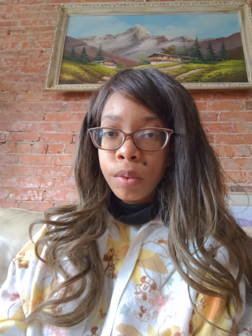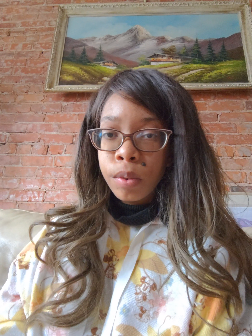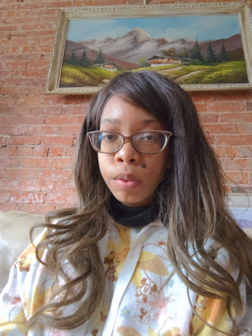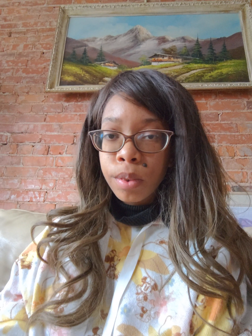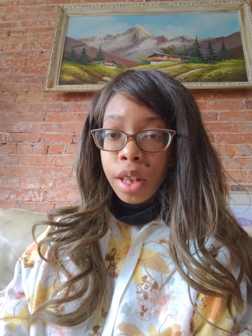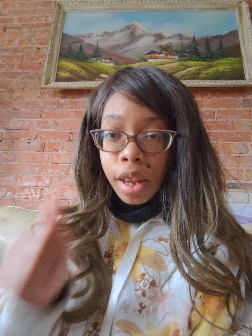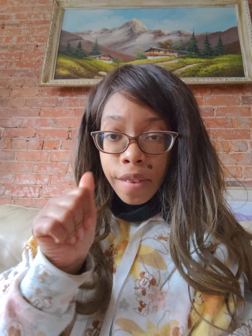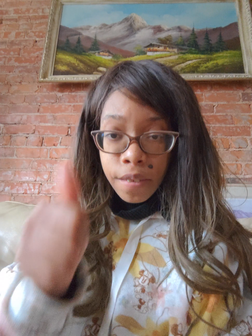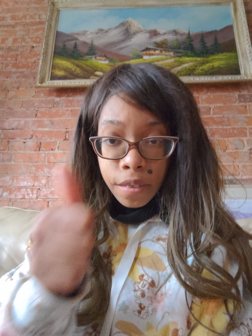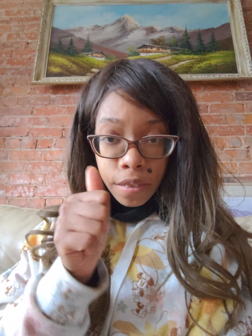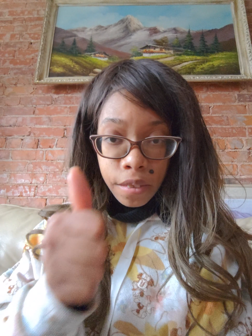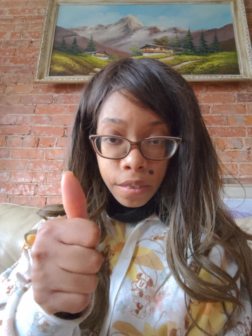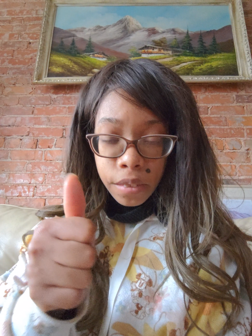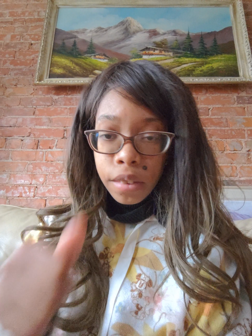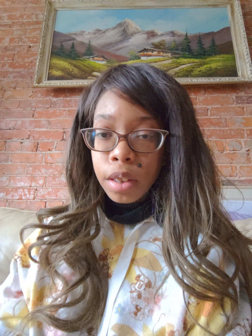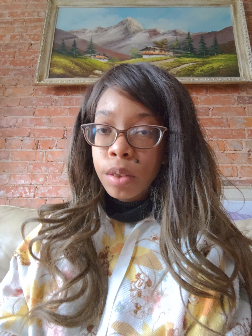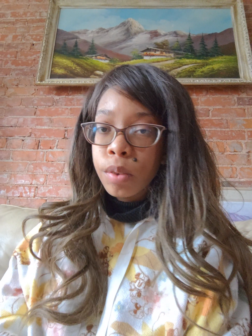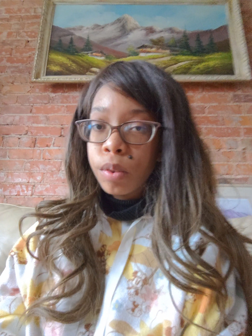yourself